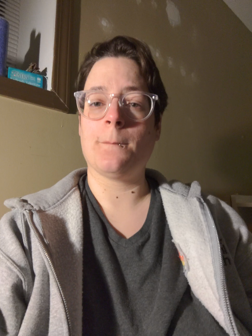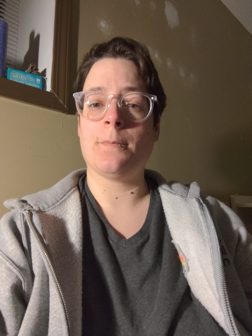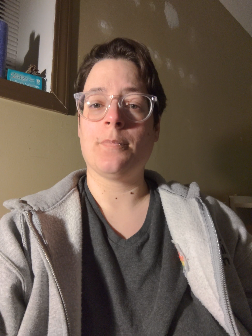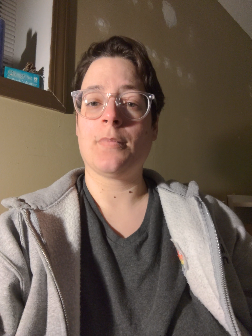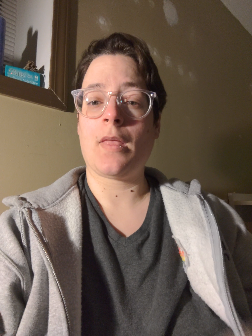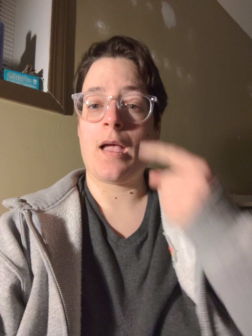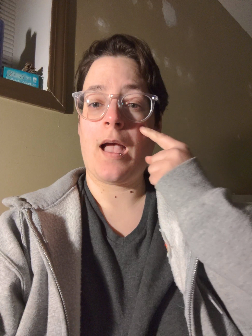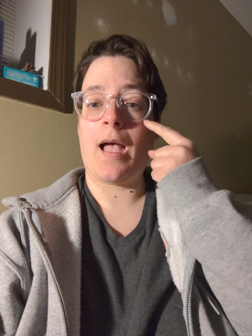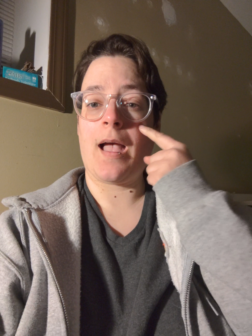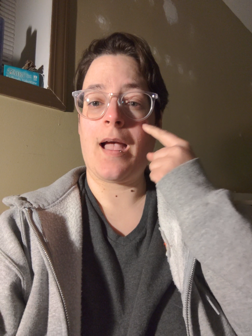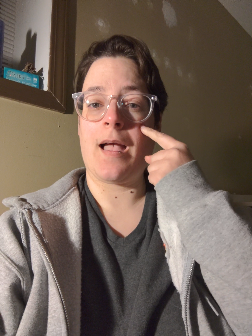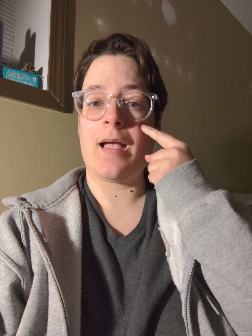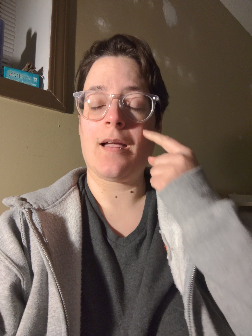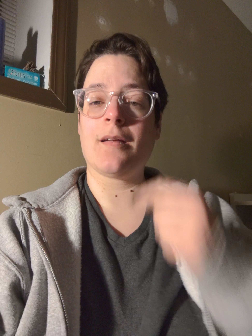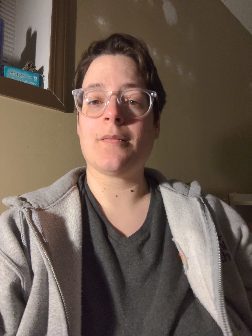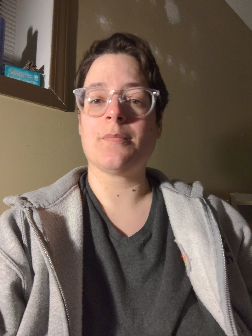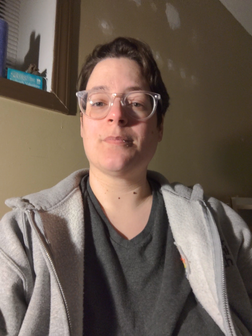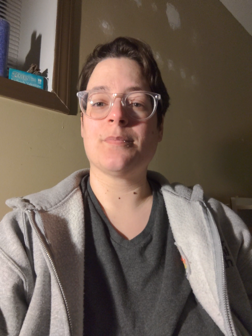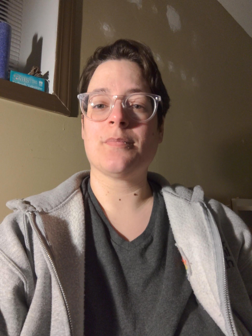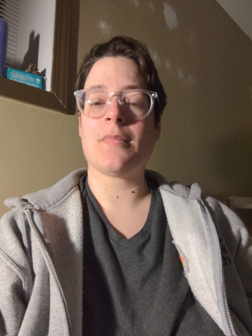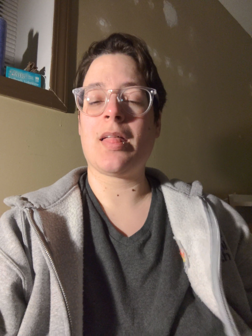eye